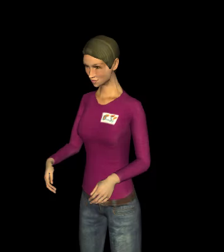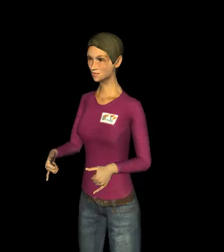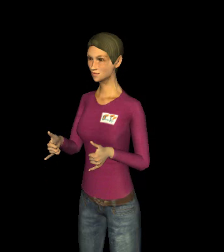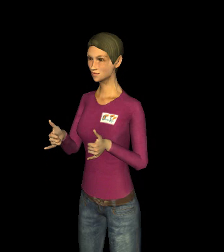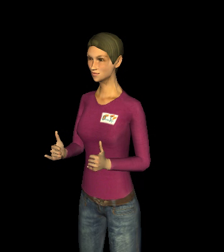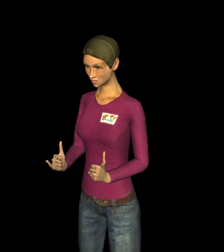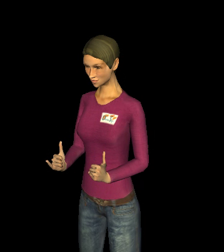كرسي